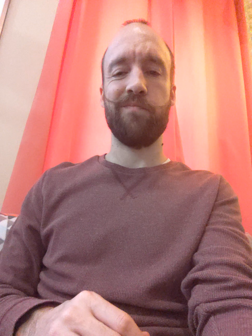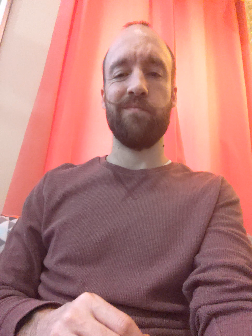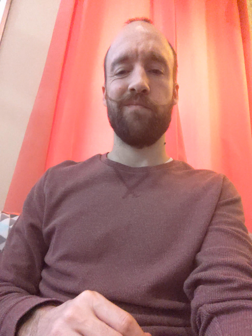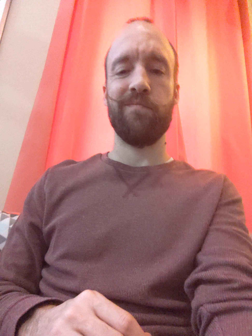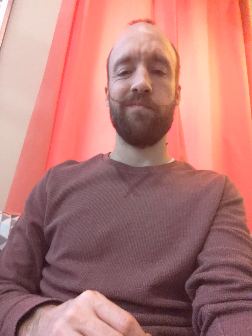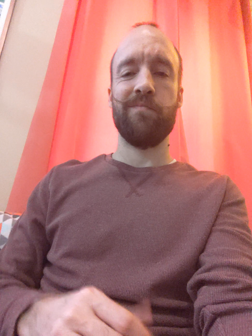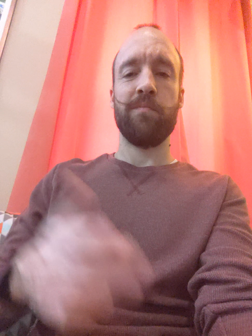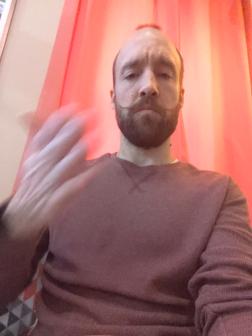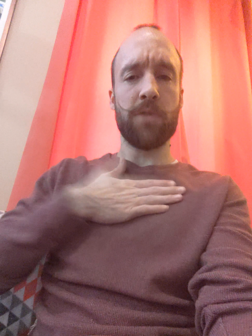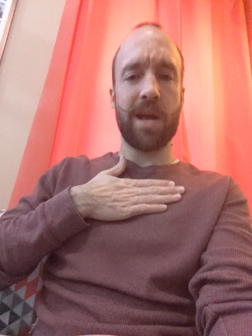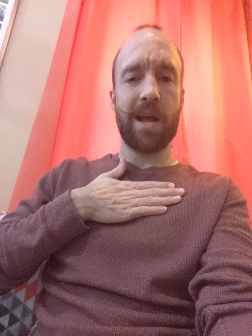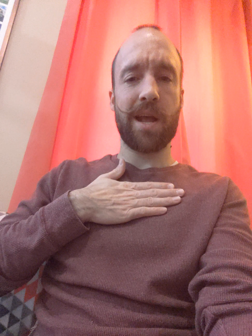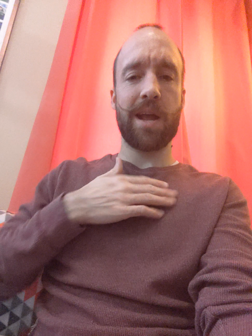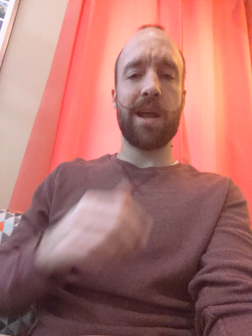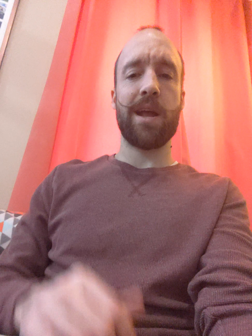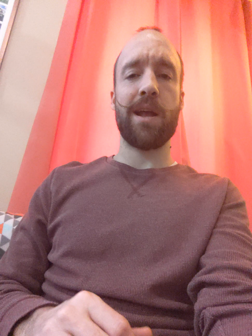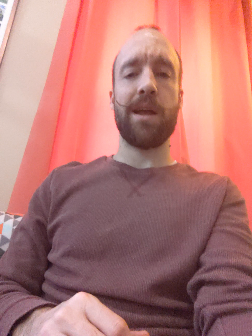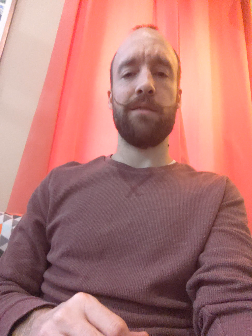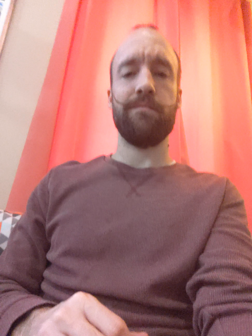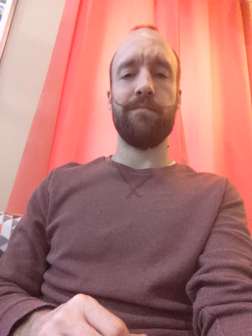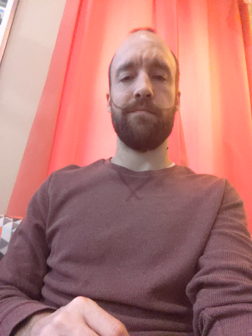my